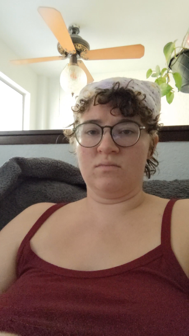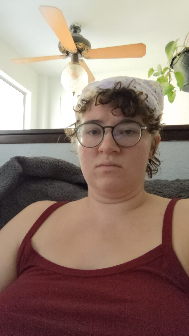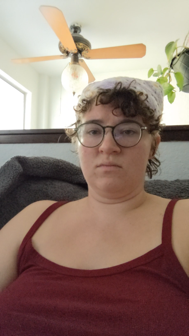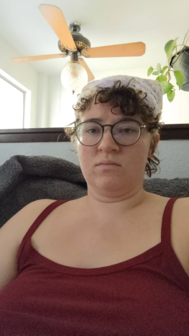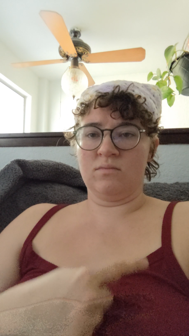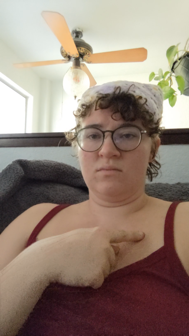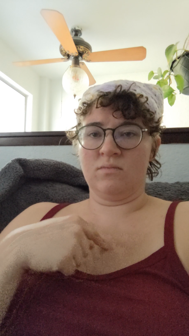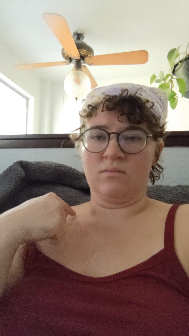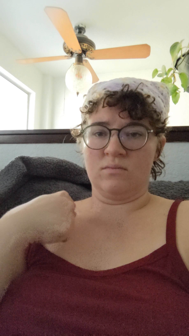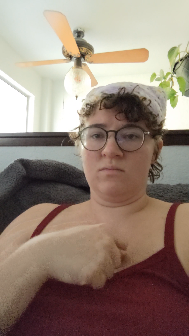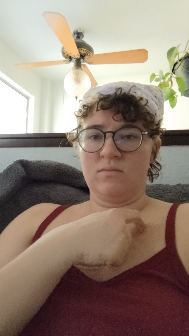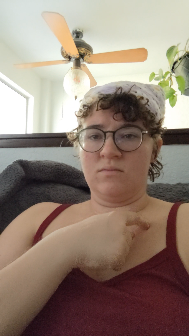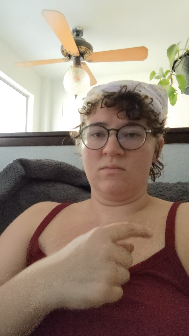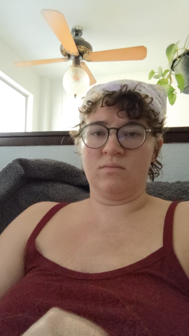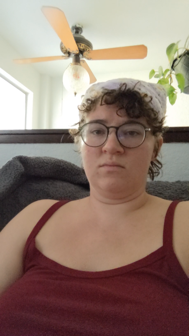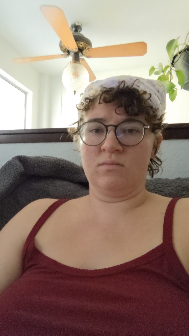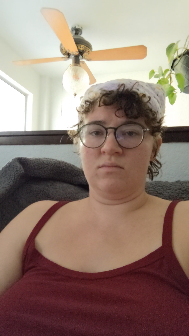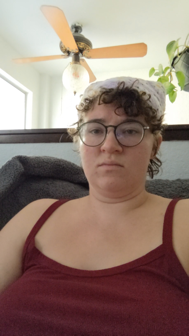bib